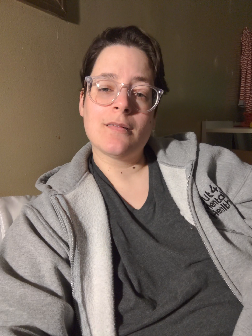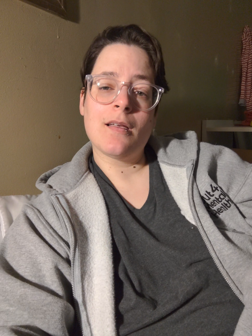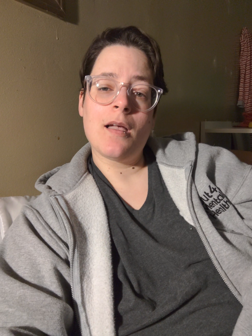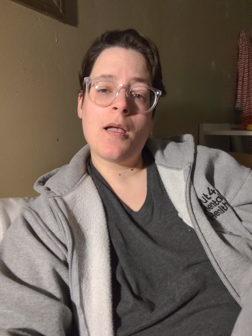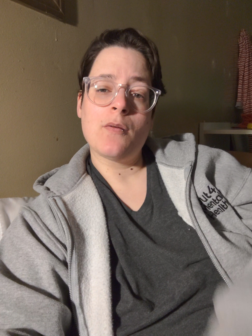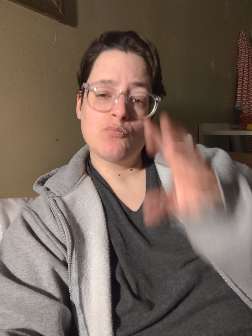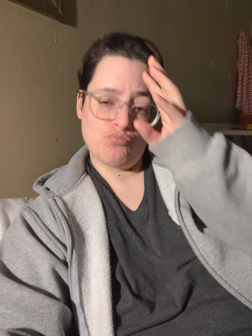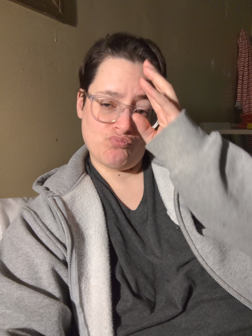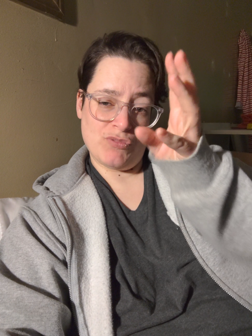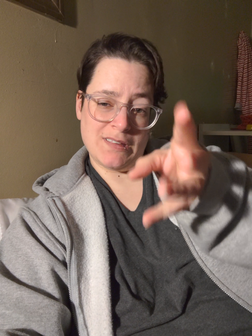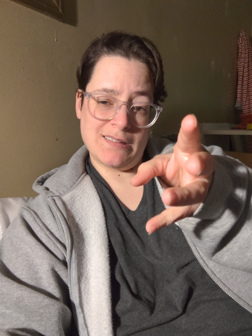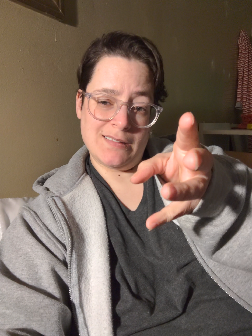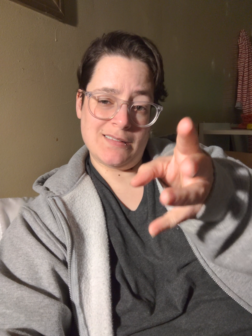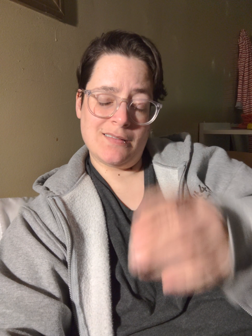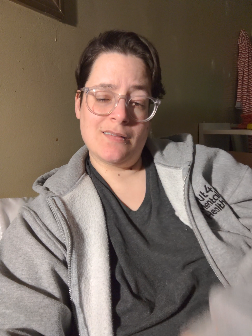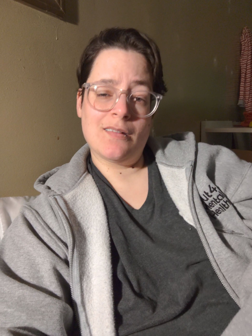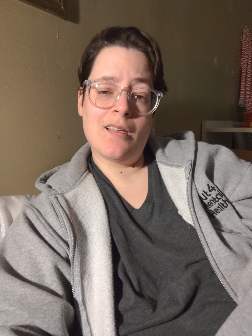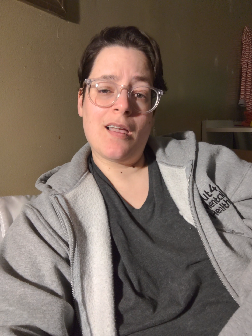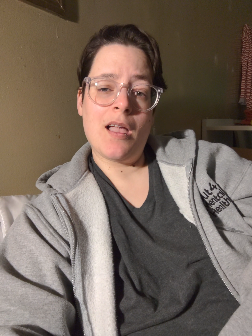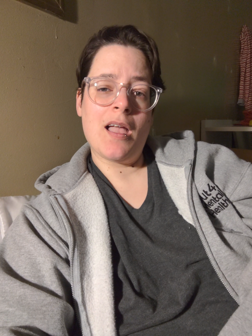pretend